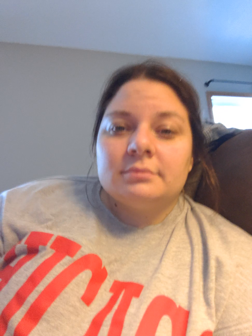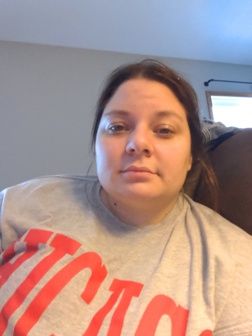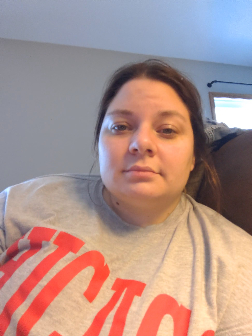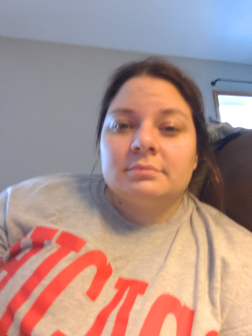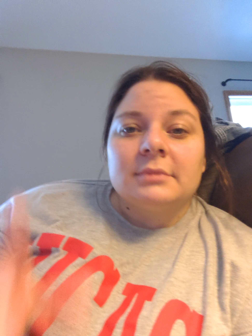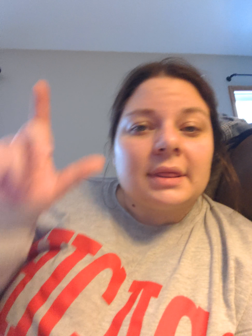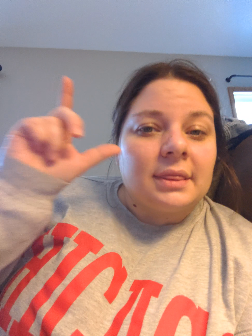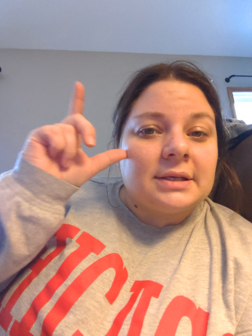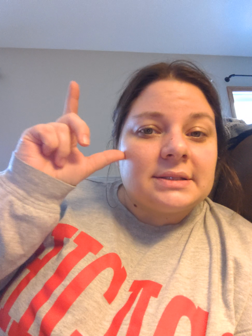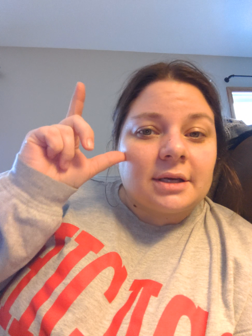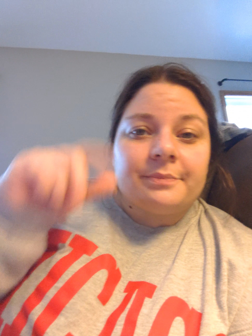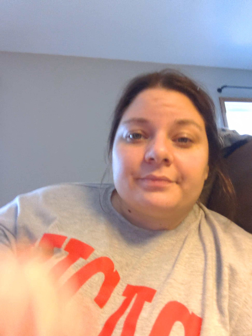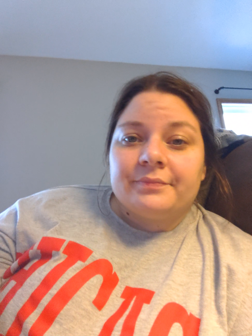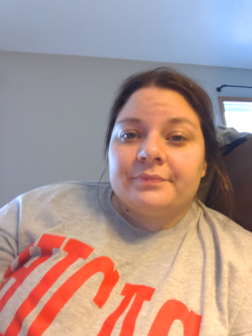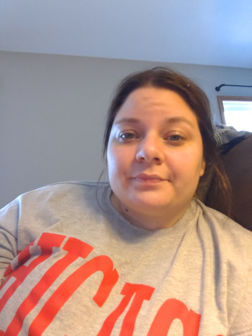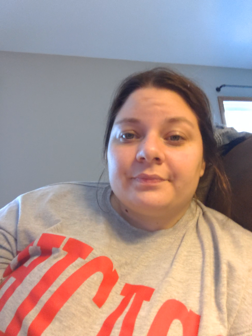listen